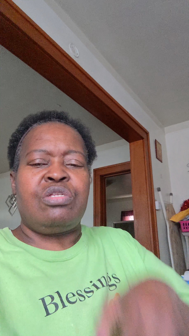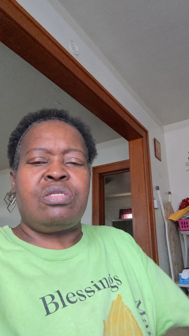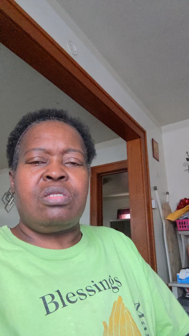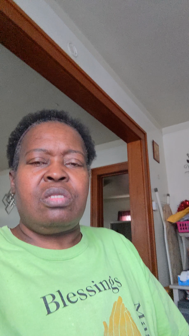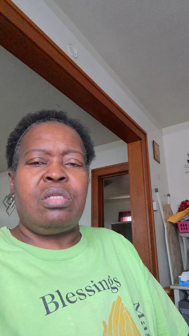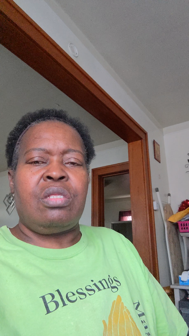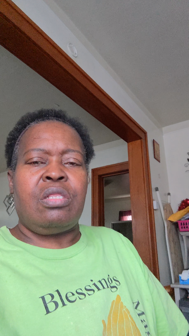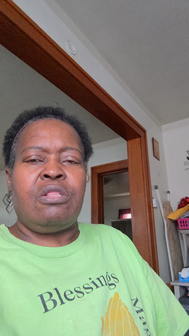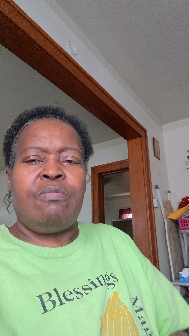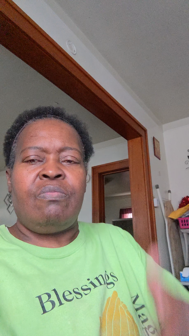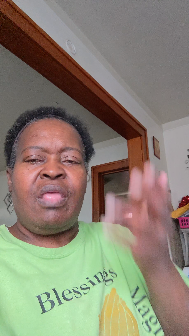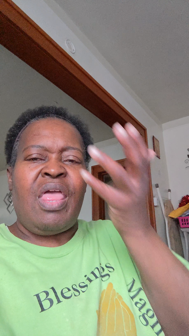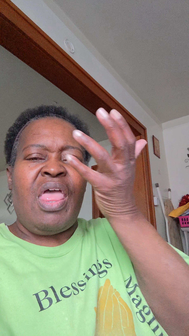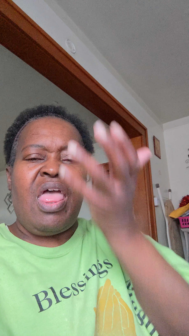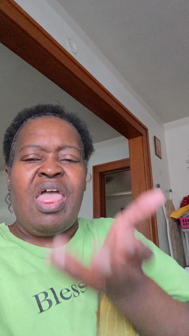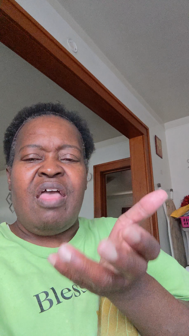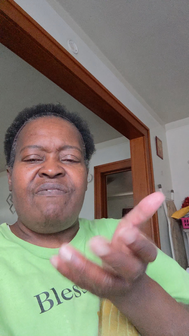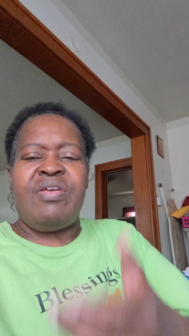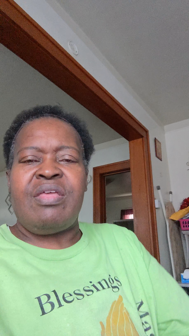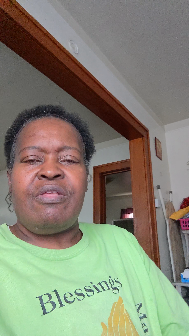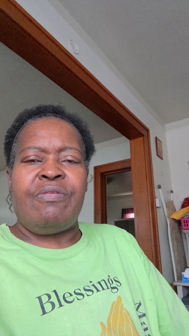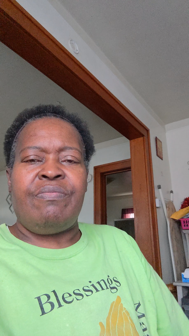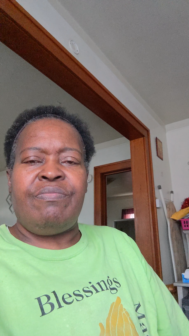heavy